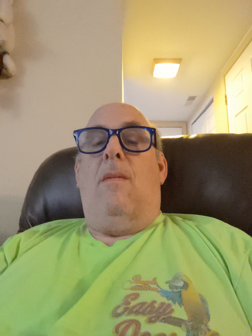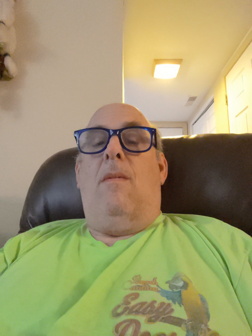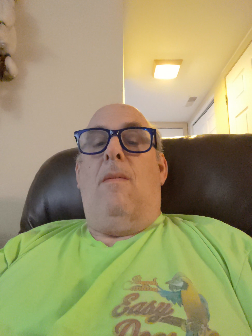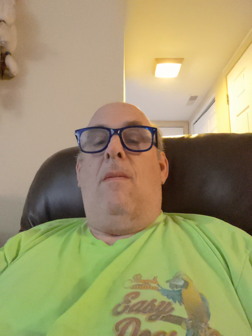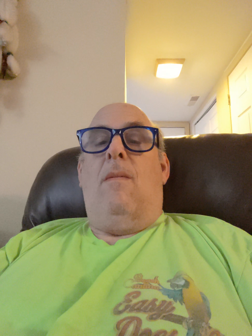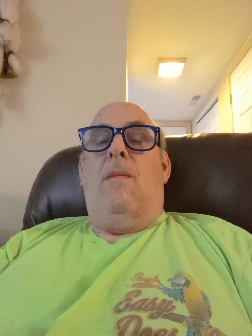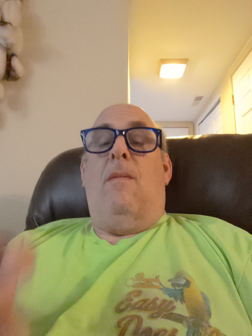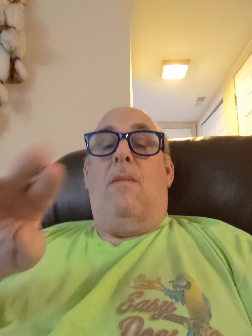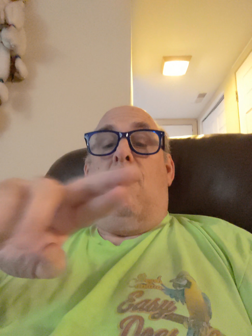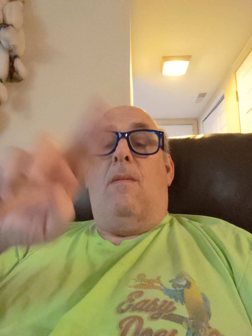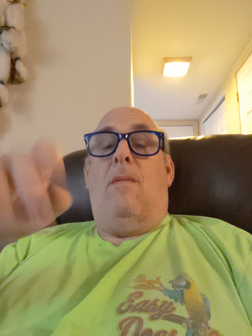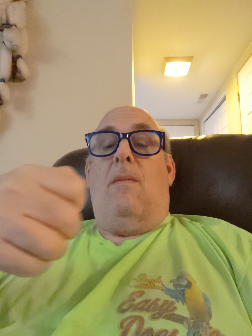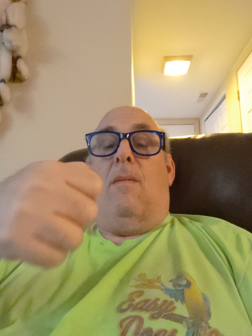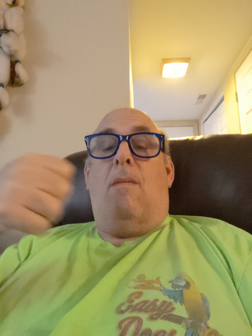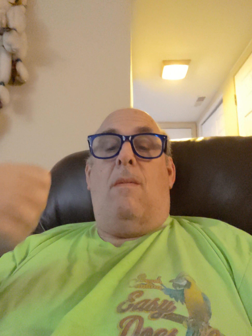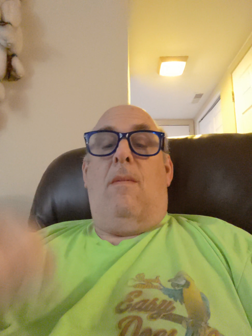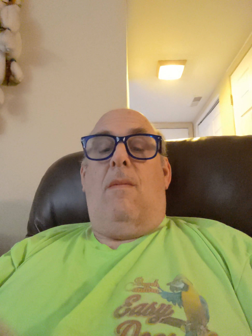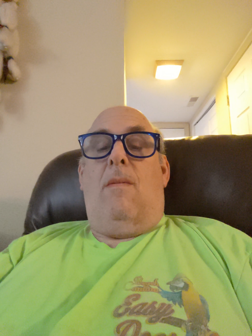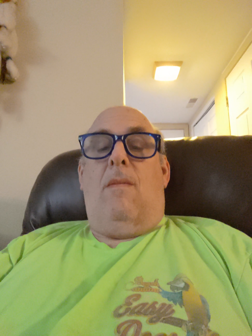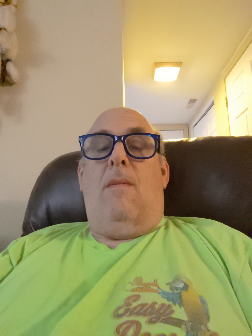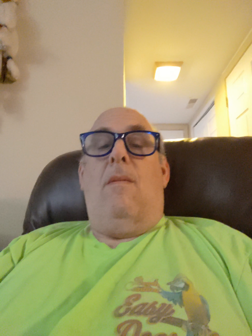refrigerator